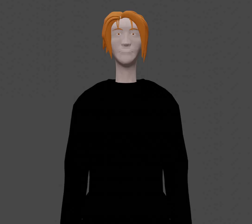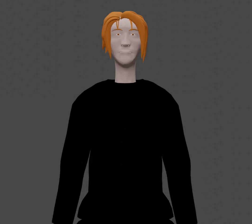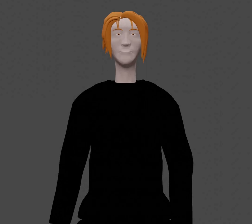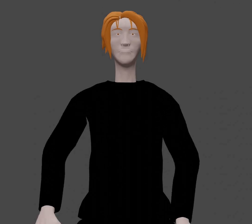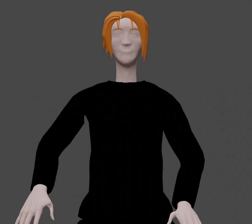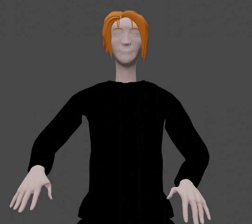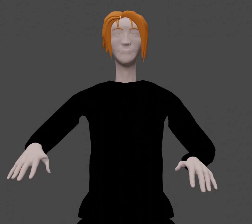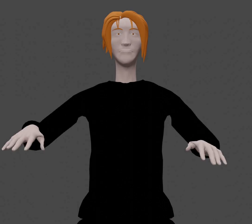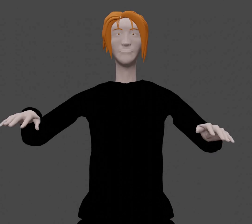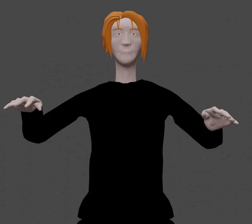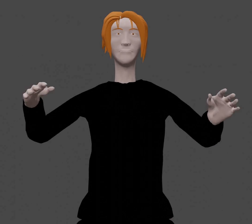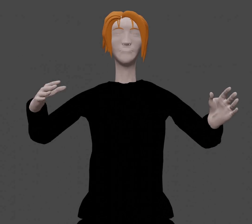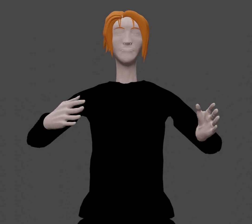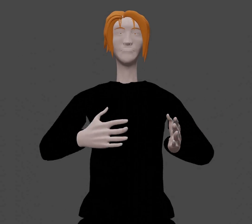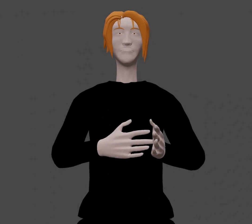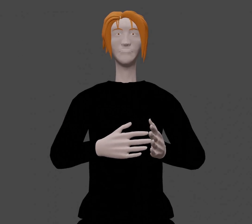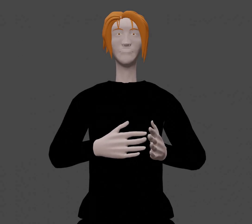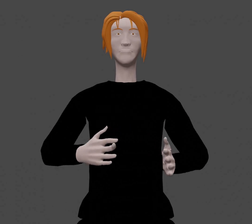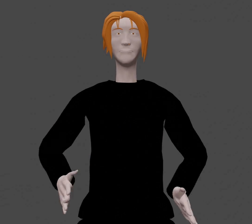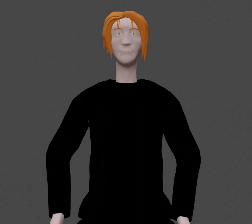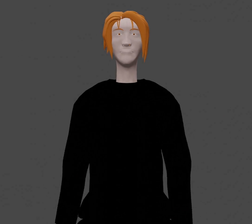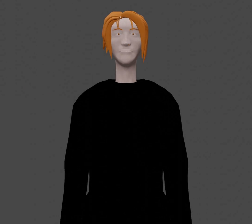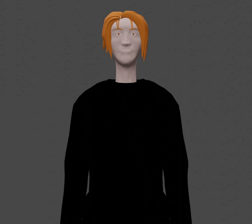Backlash